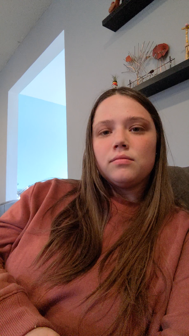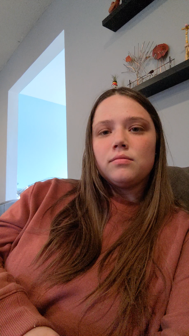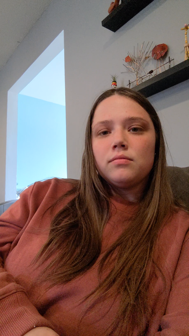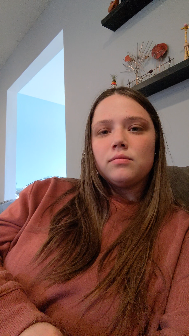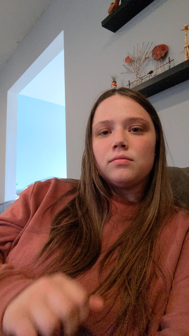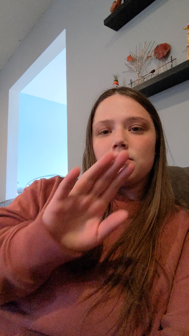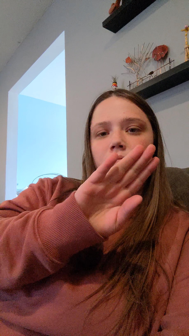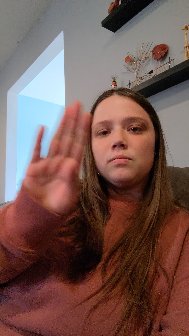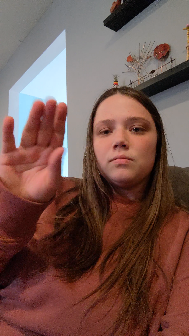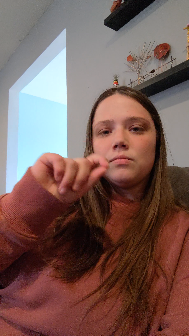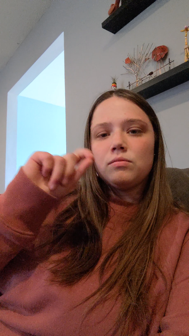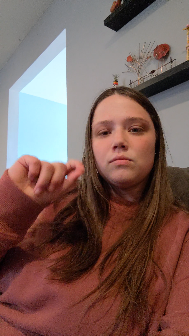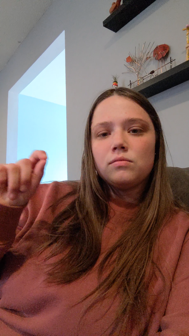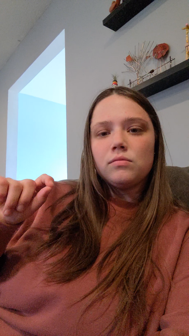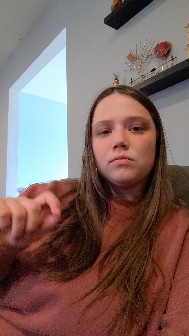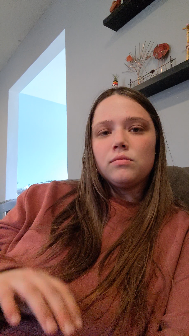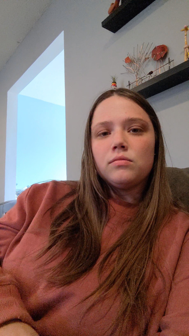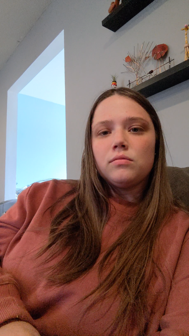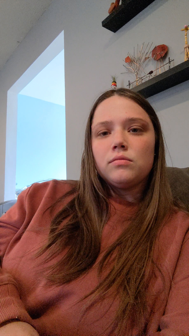chalk